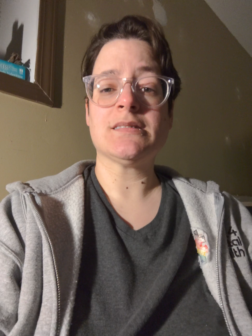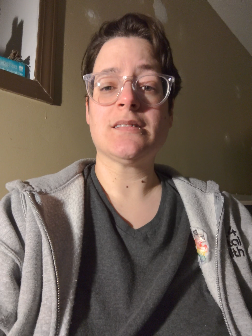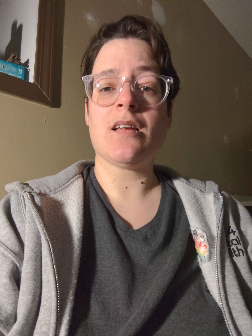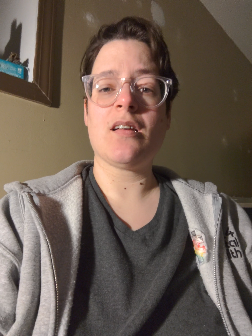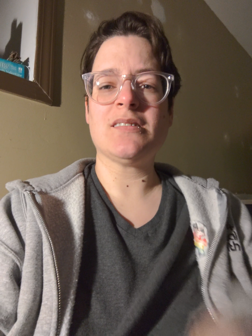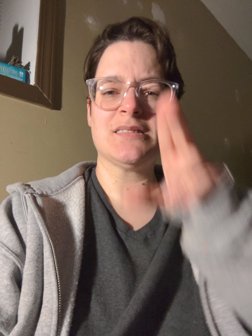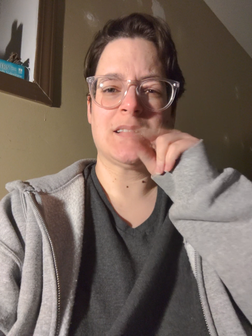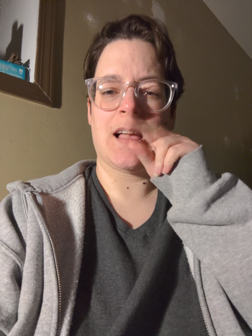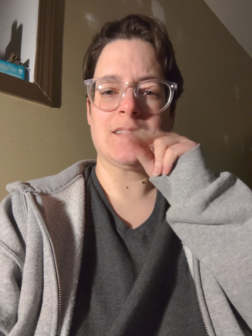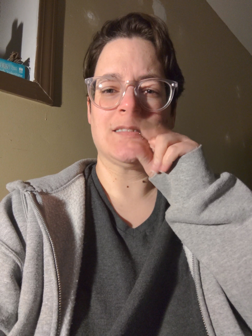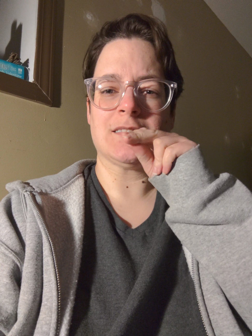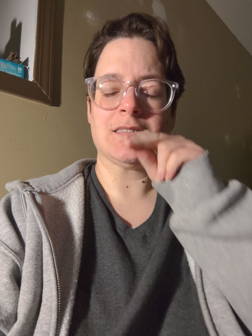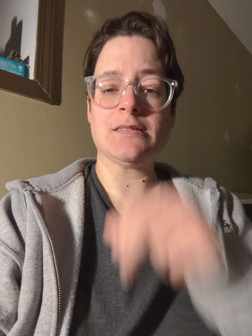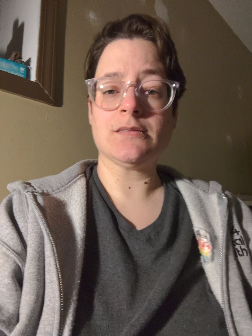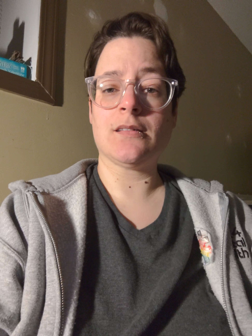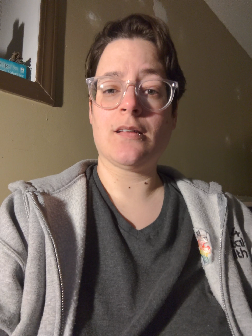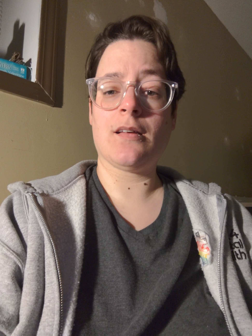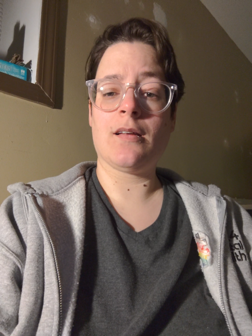duck